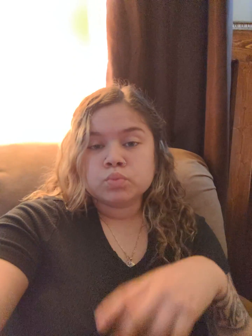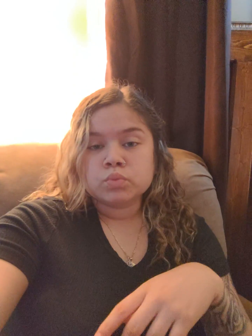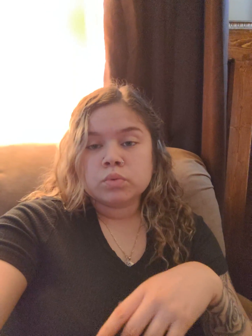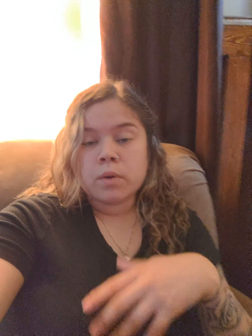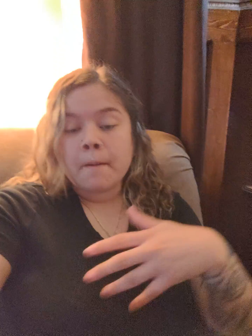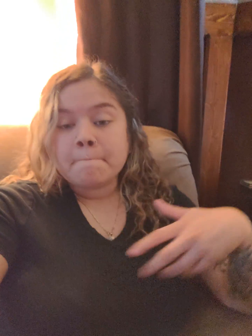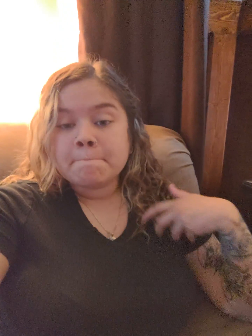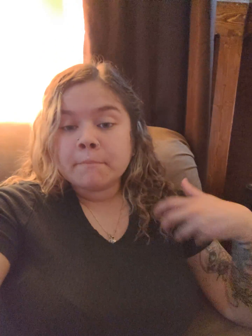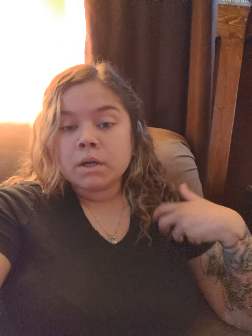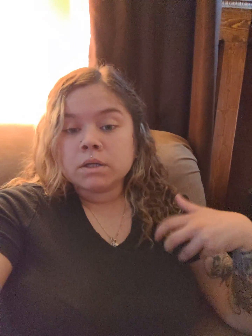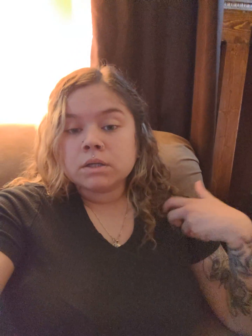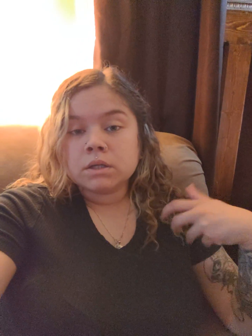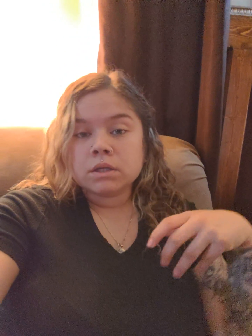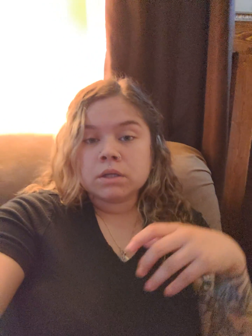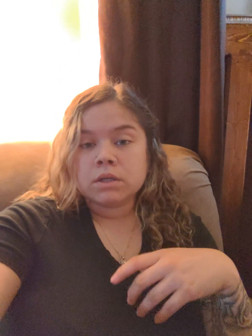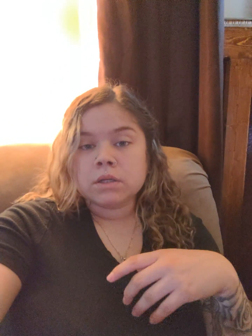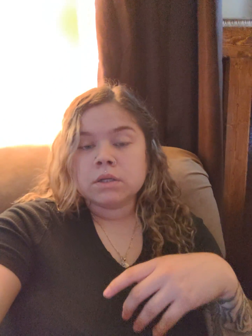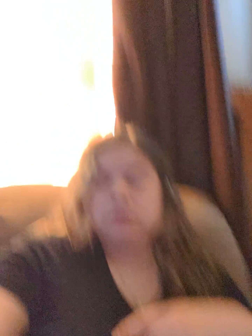monkey